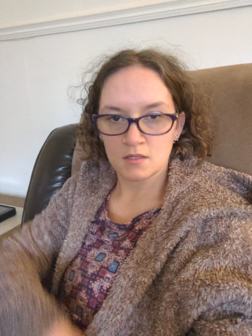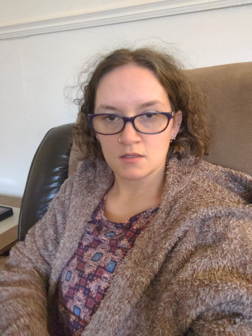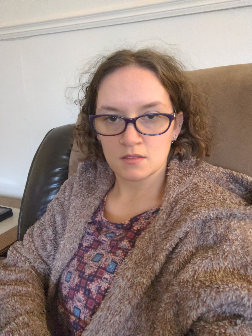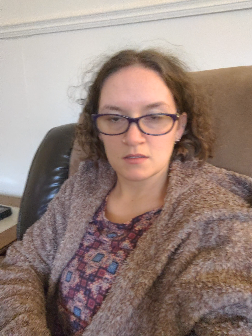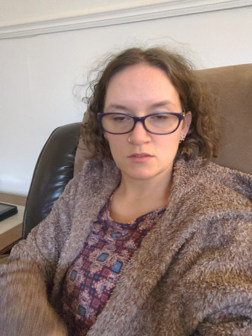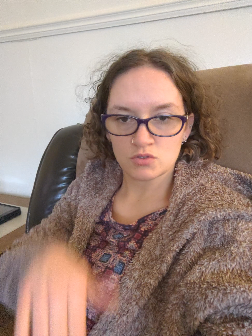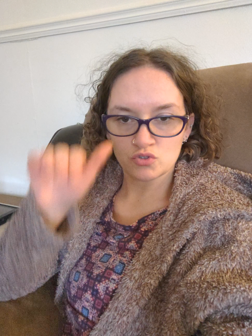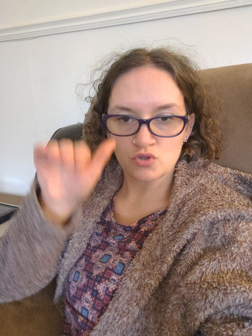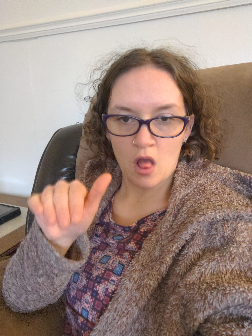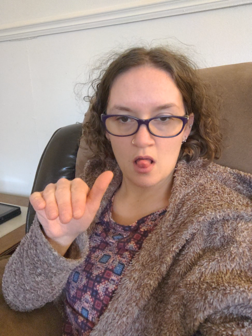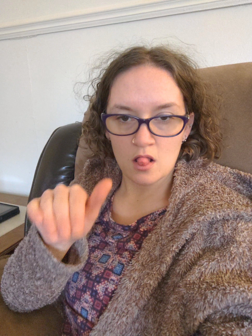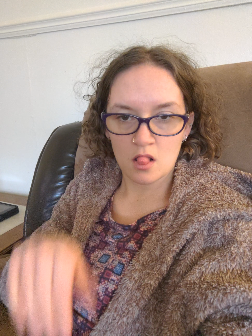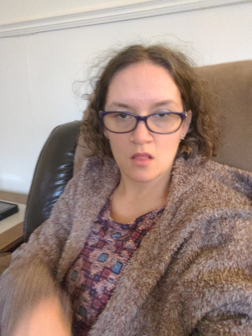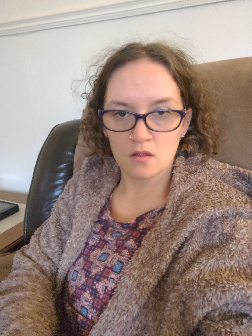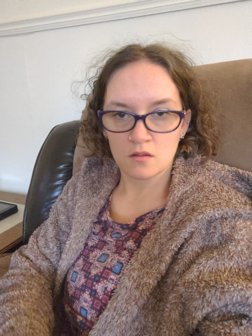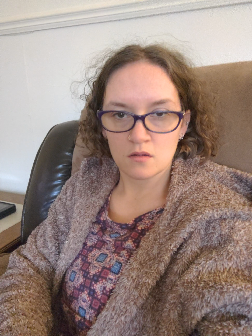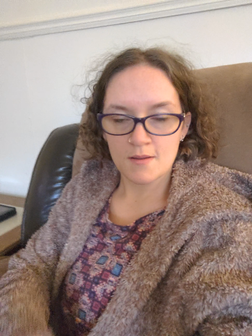child